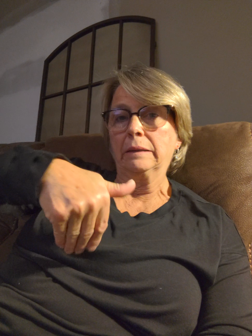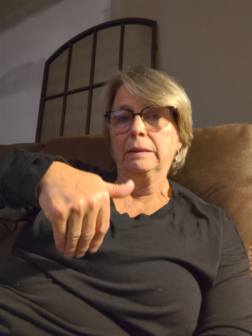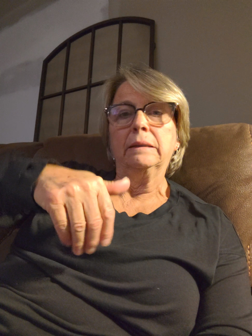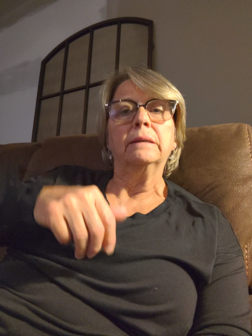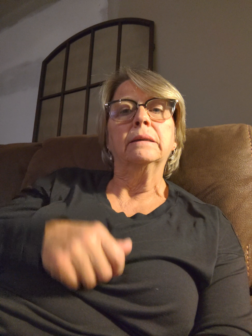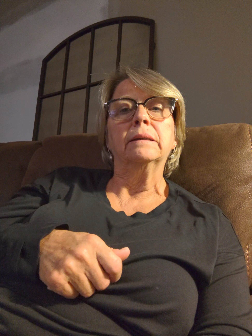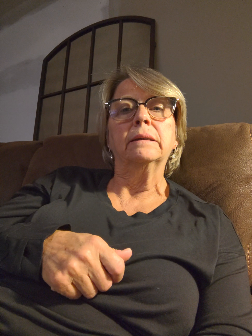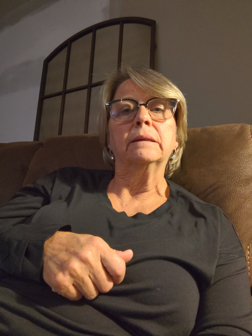night